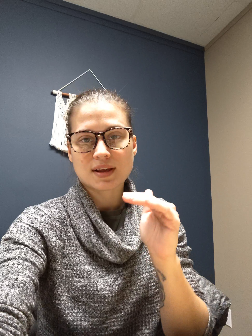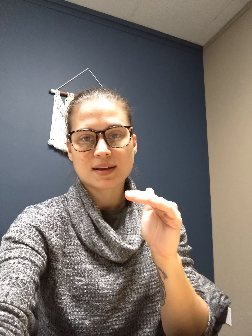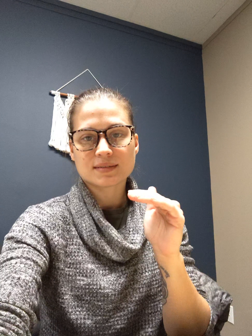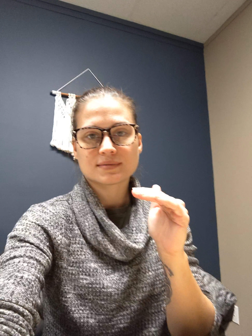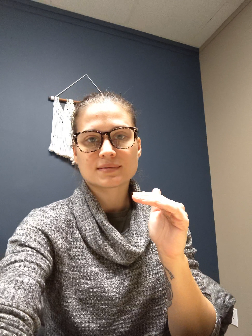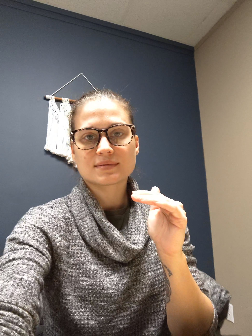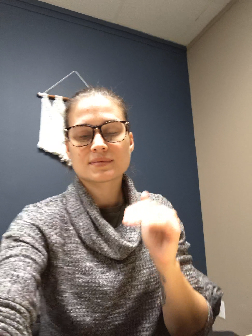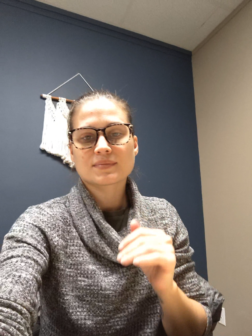child